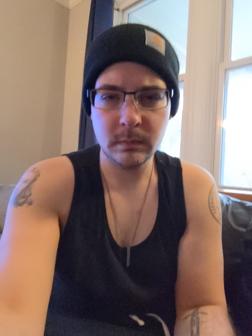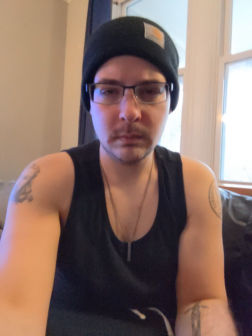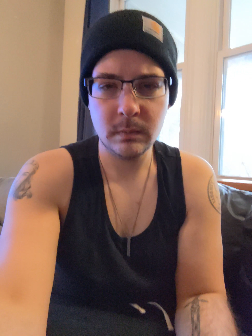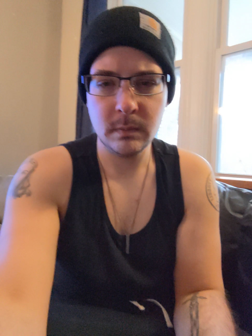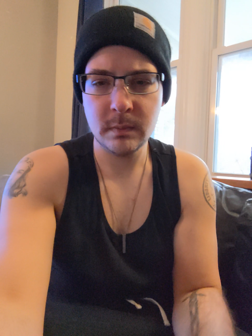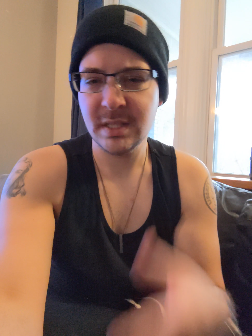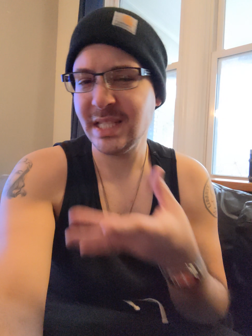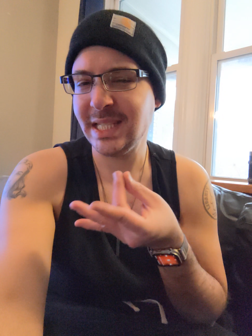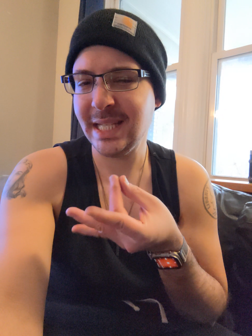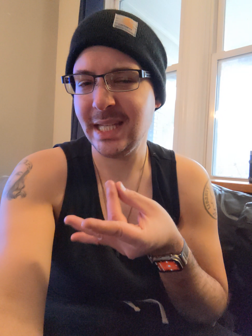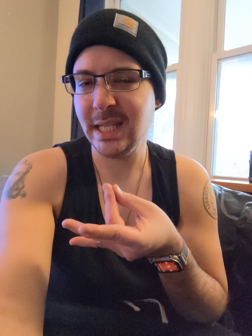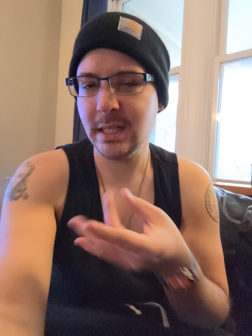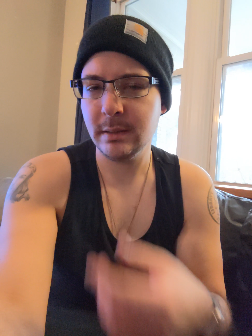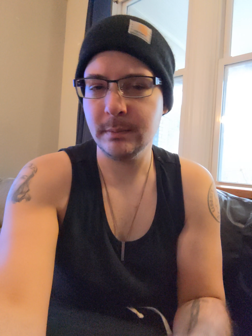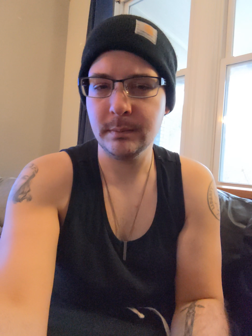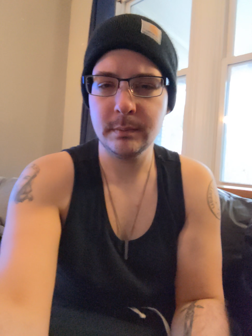sticky